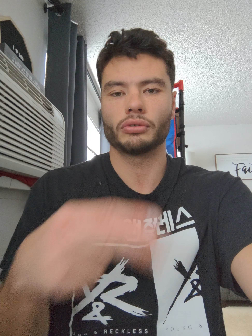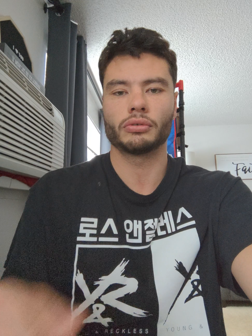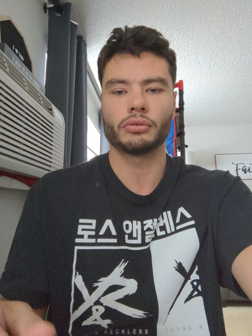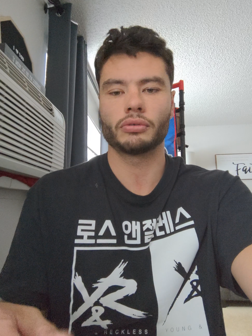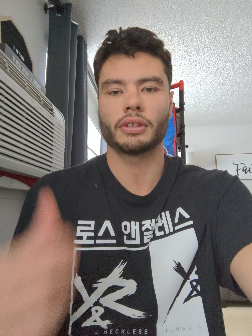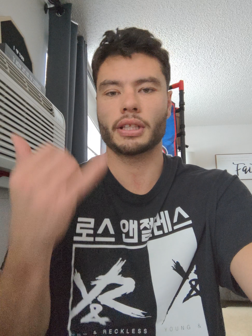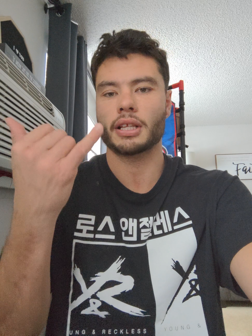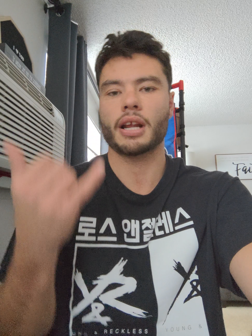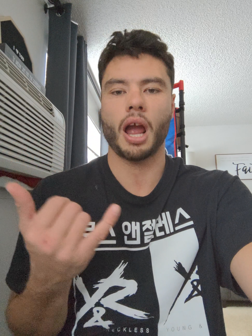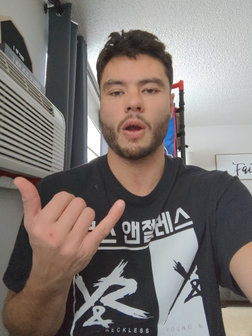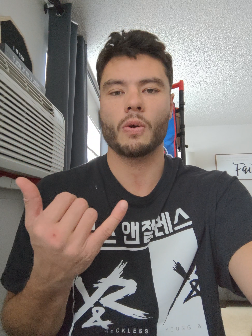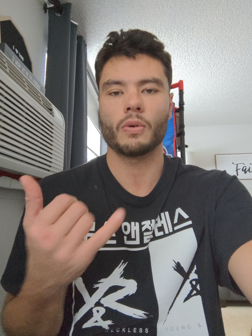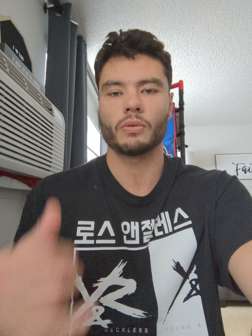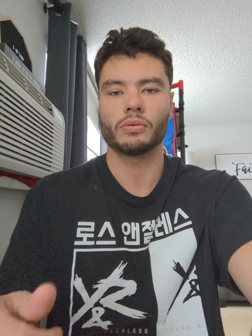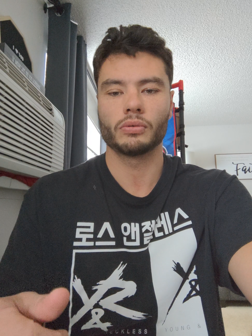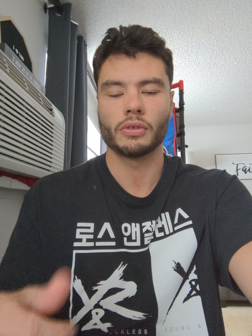now